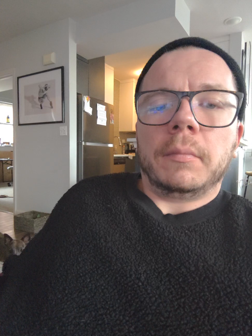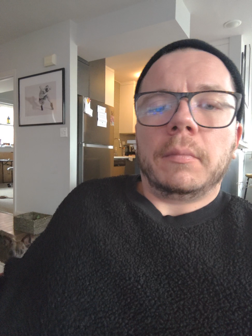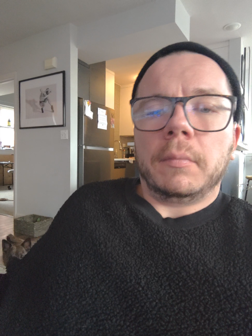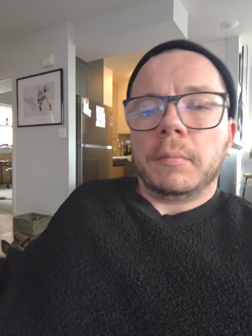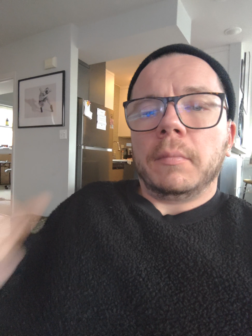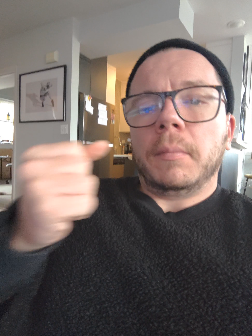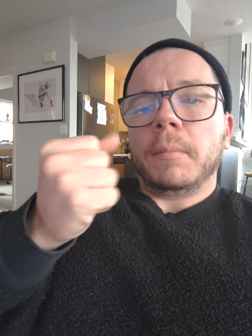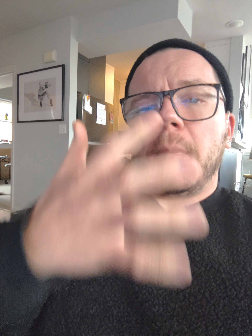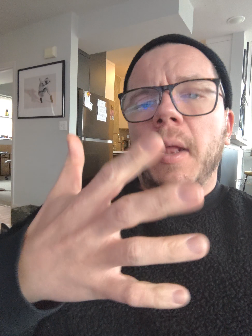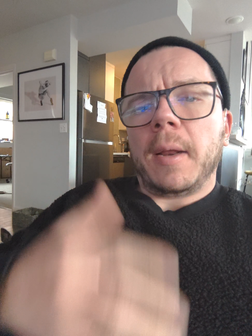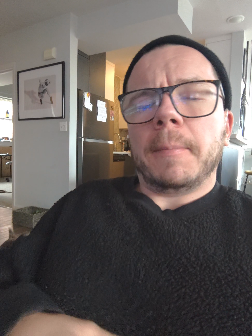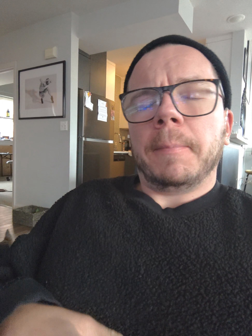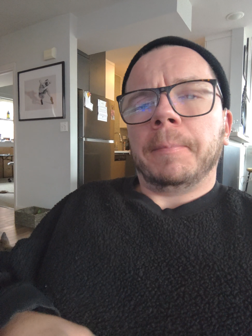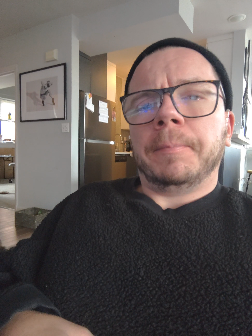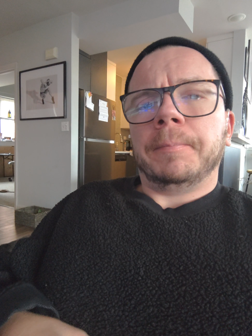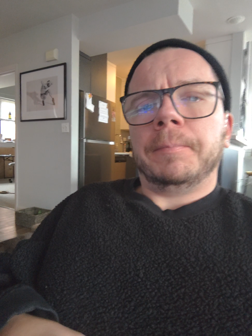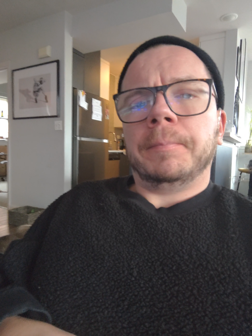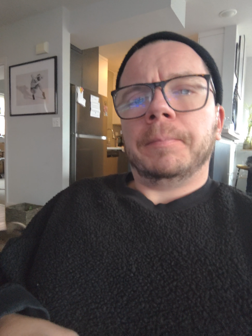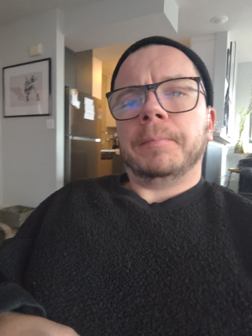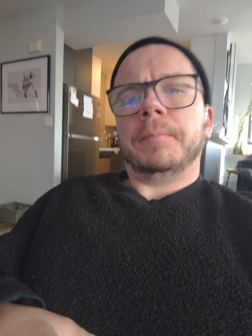many